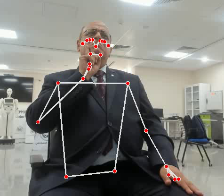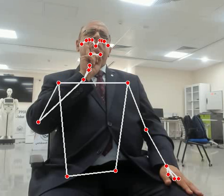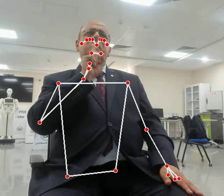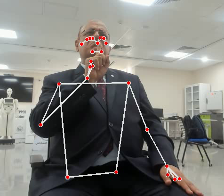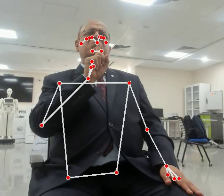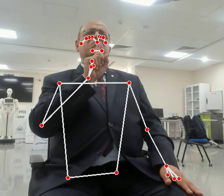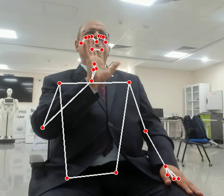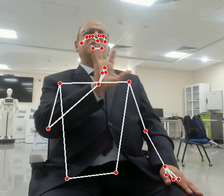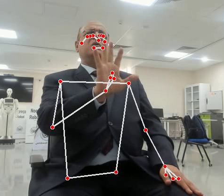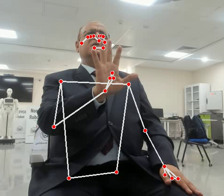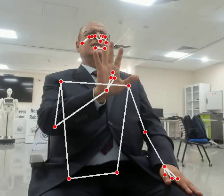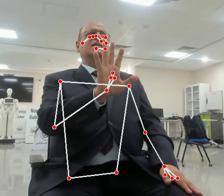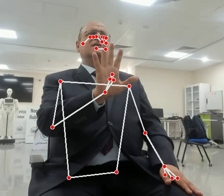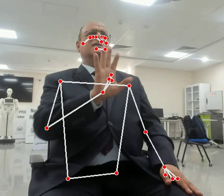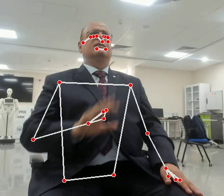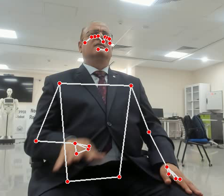msh 3waz